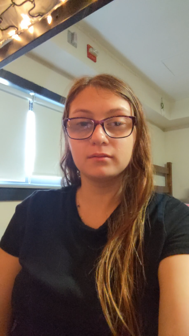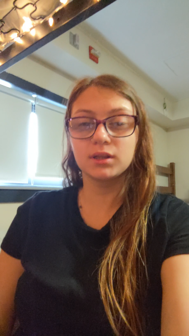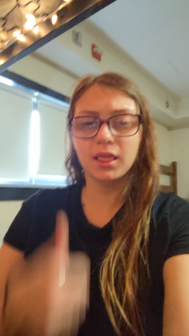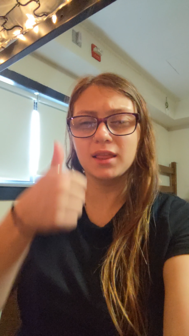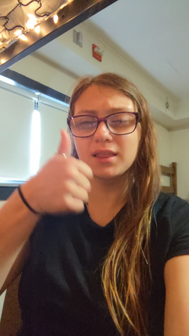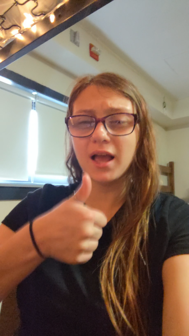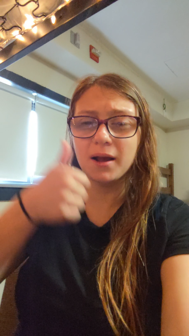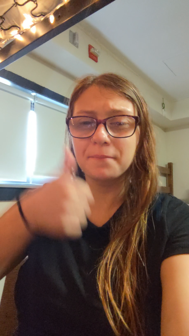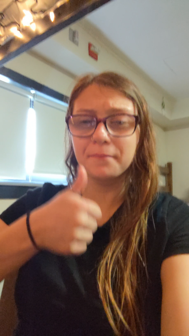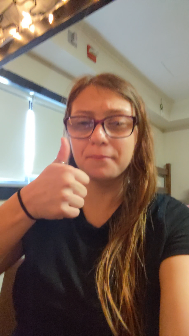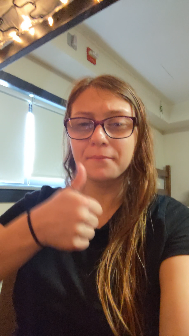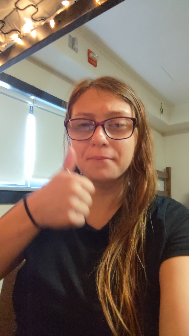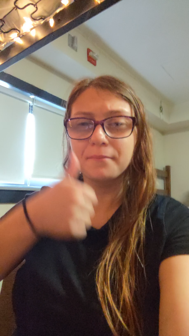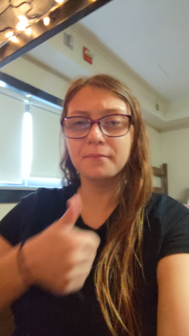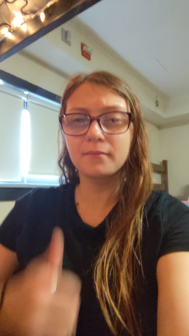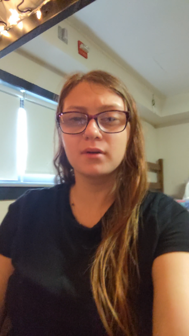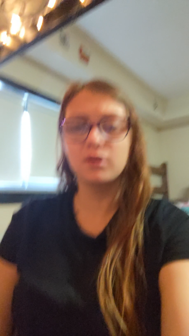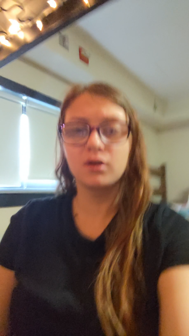help